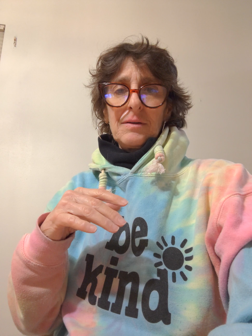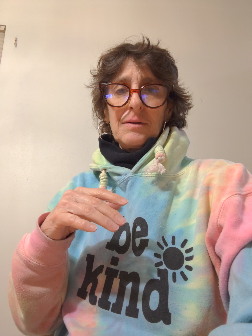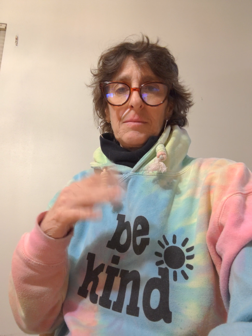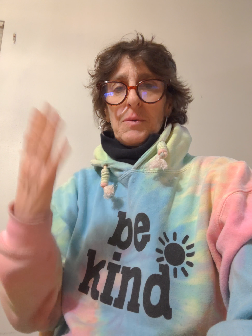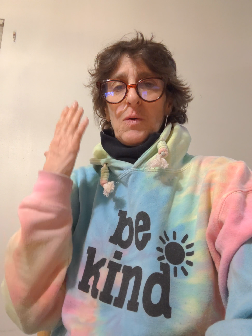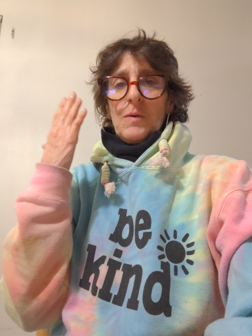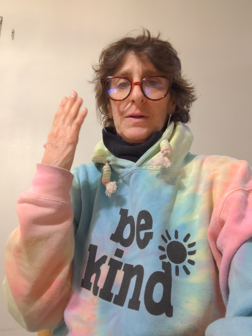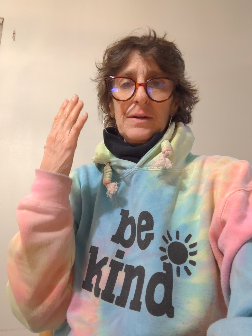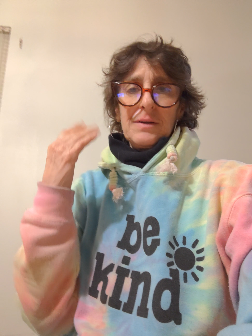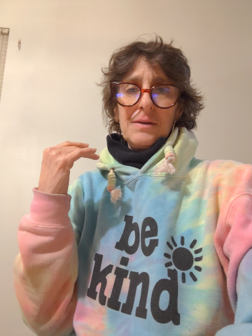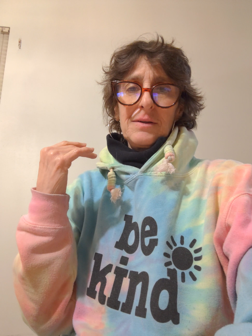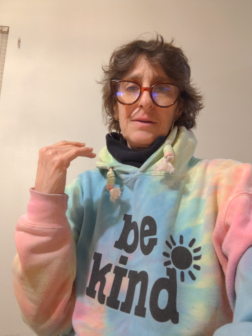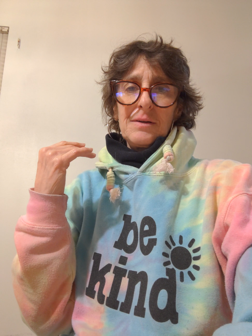morning